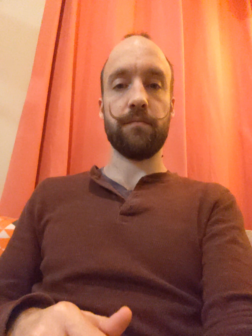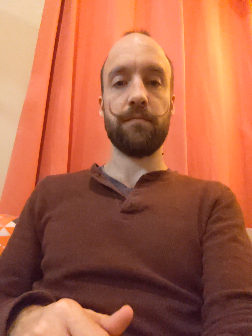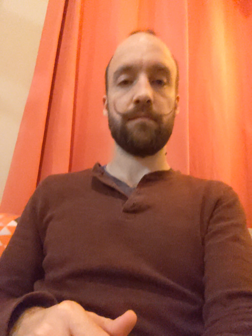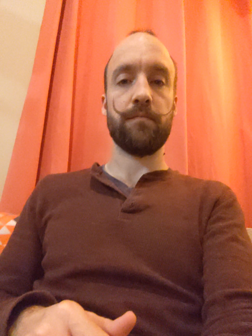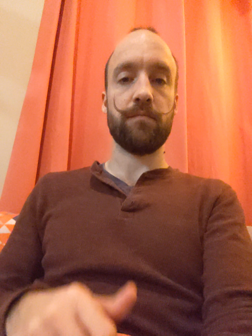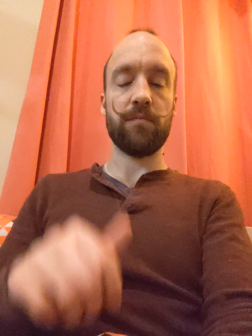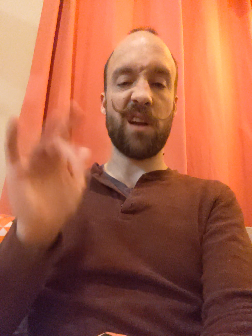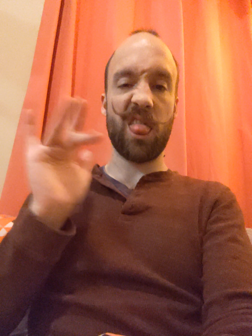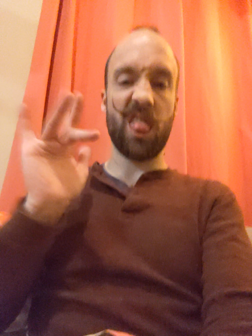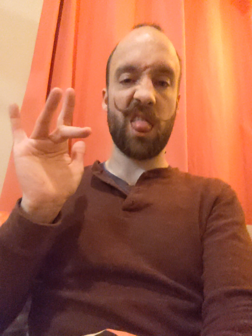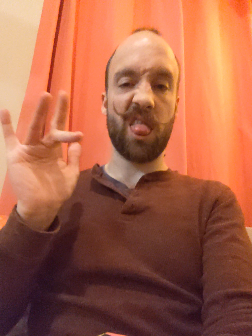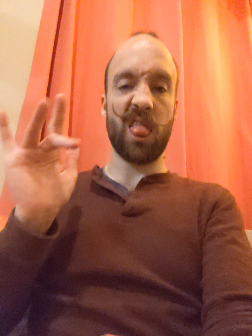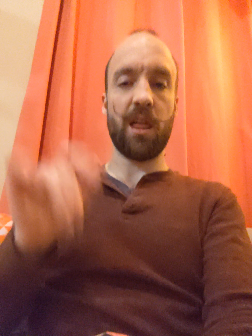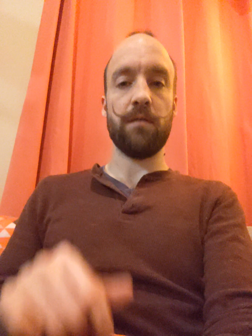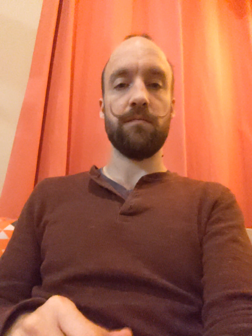yucky